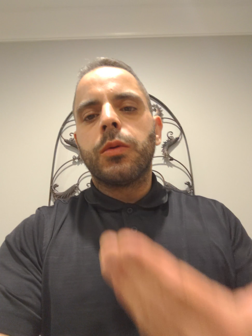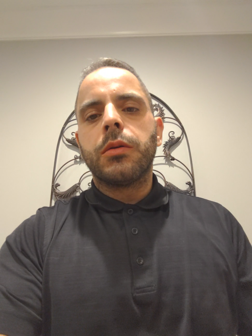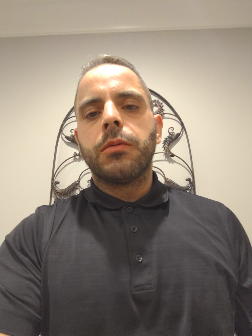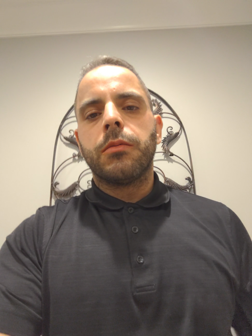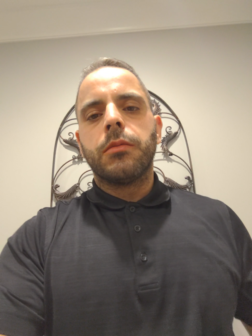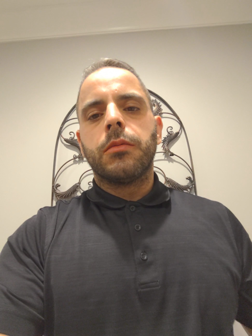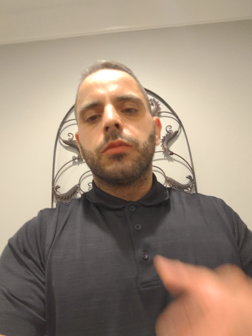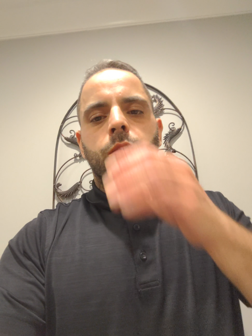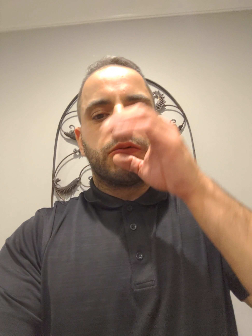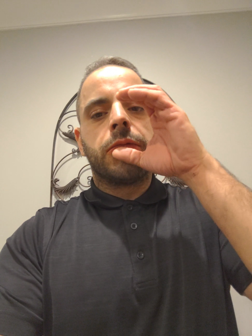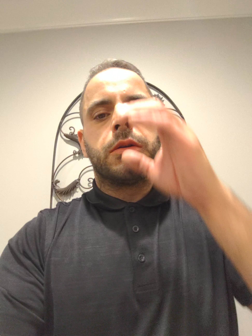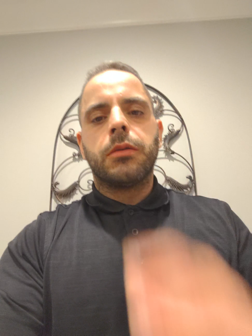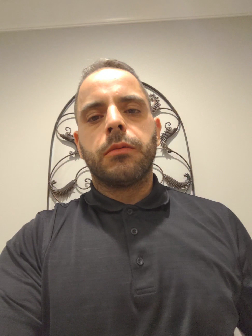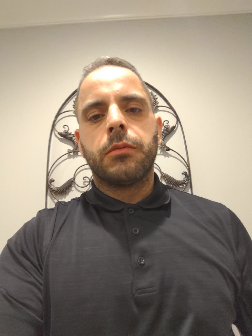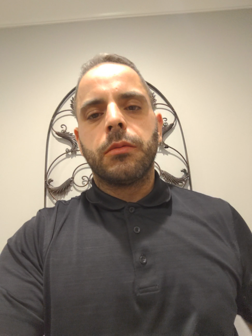drink